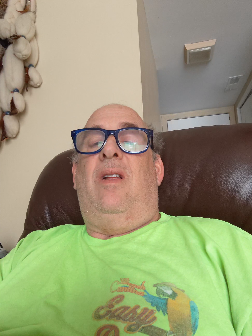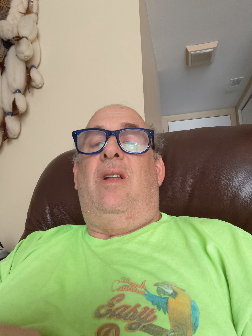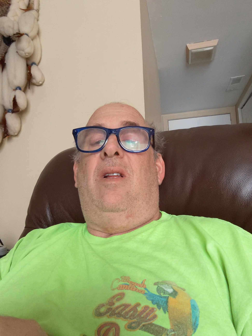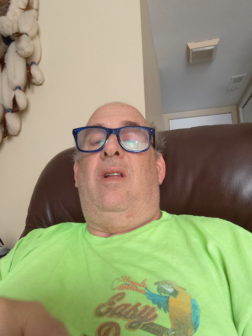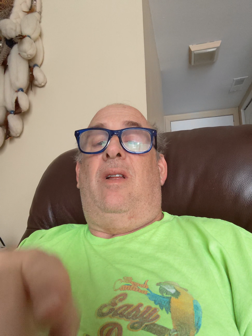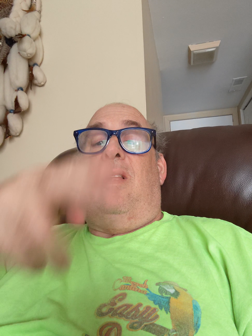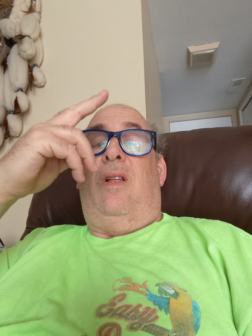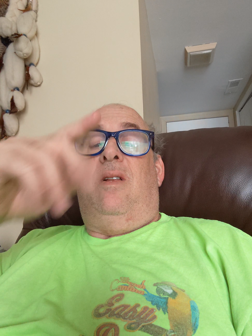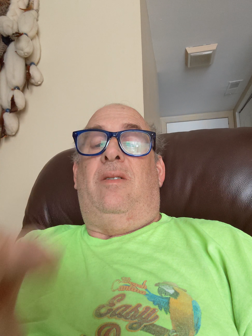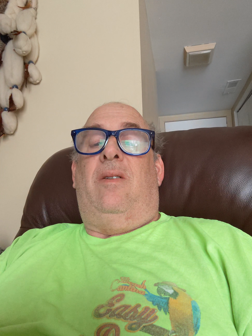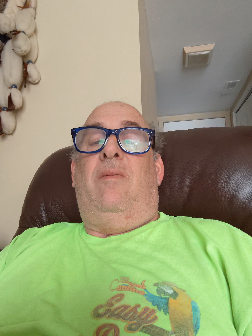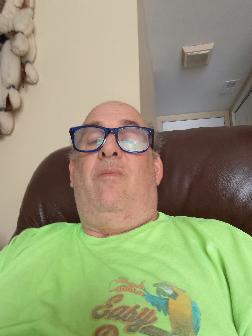high